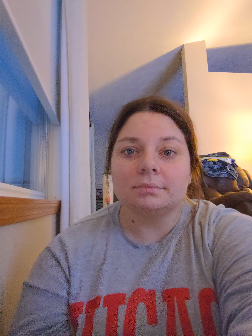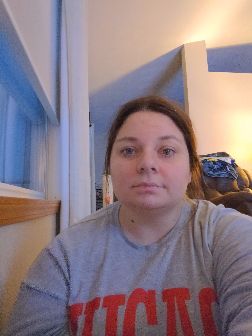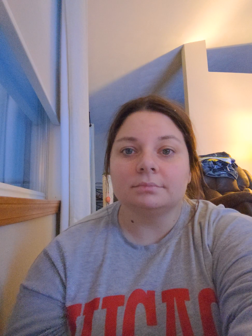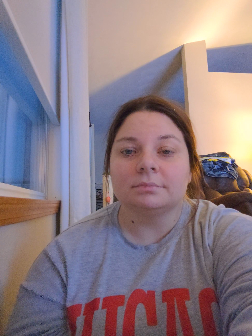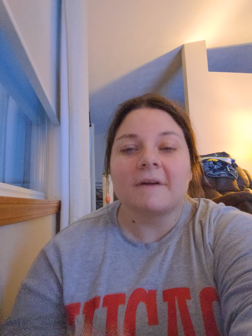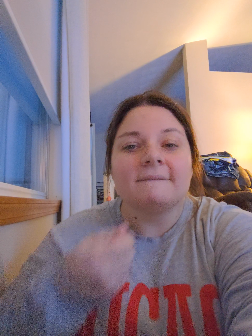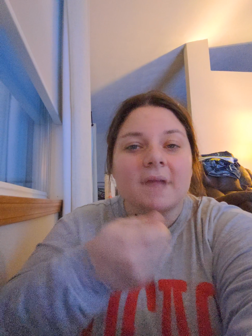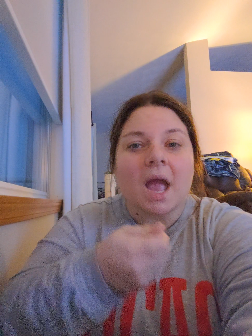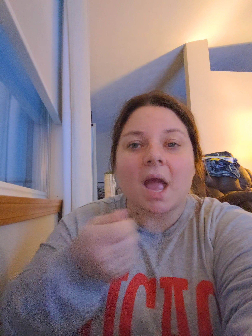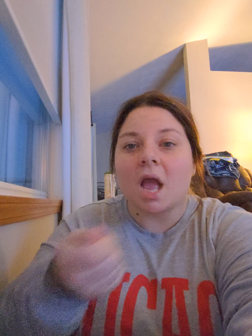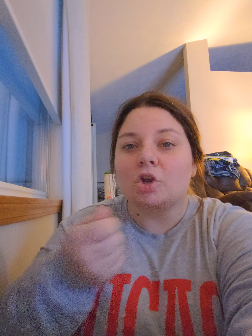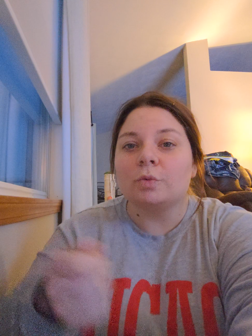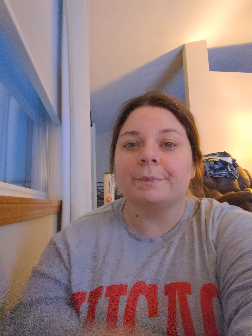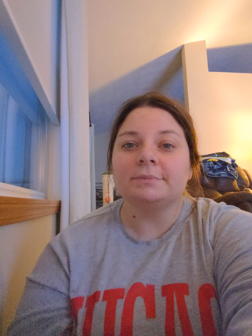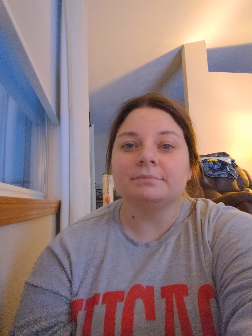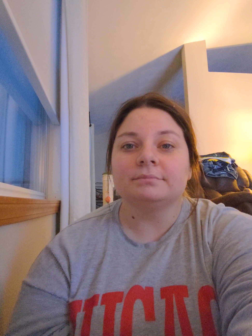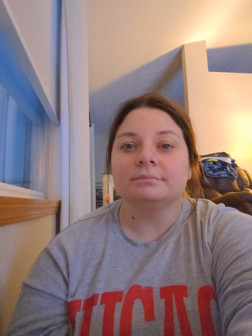vacuum